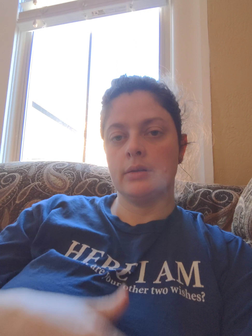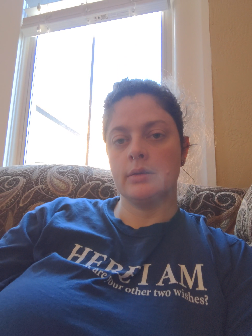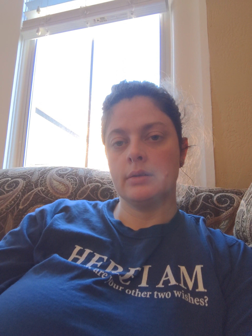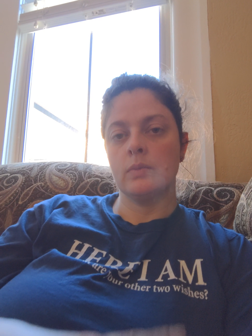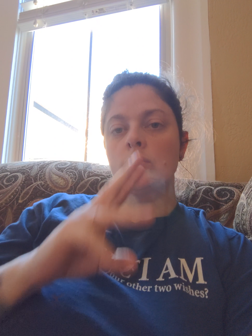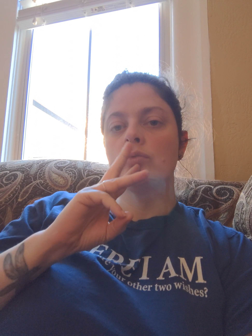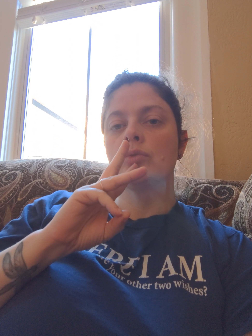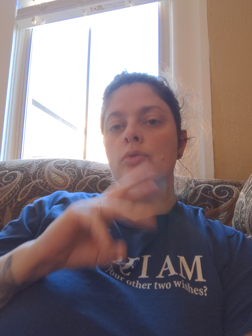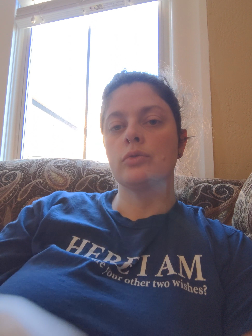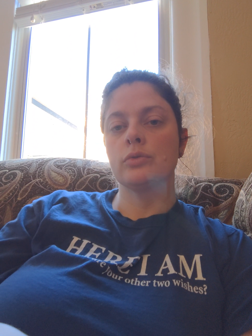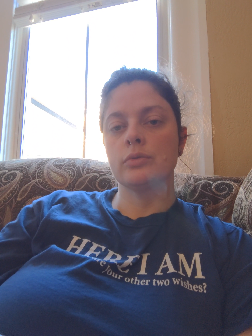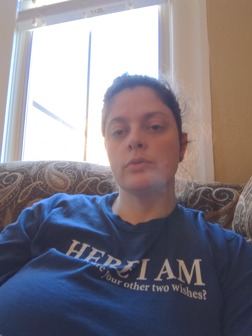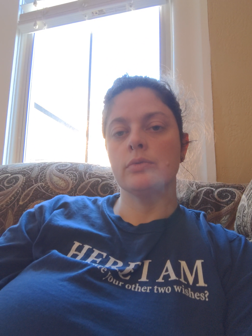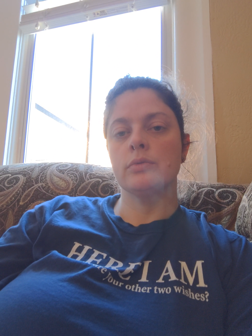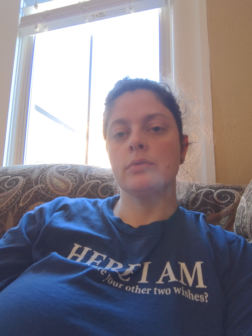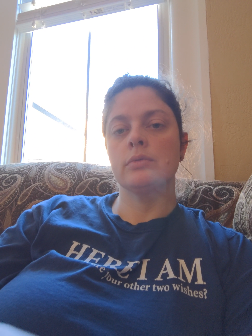water